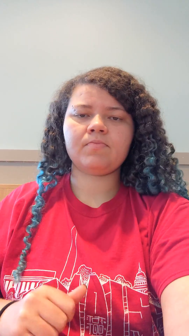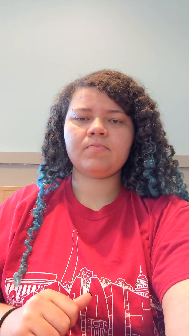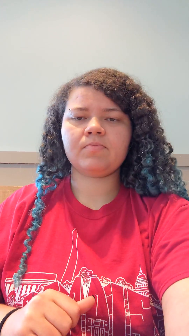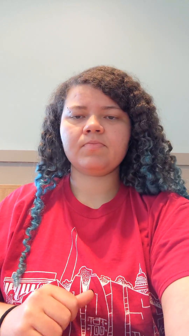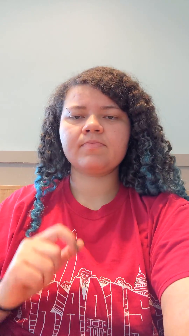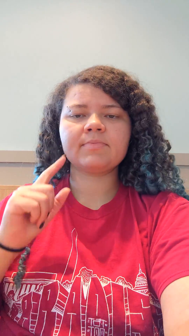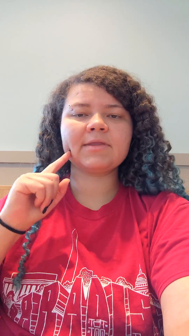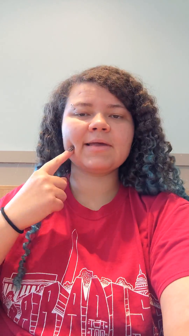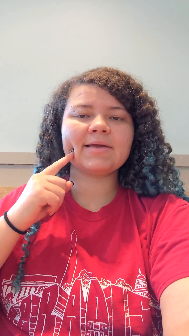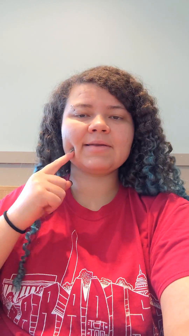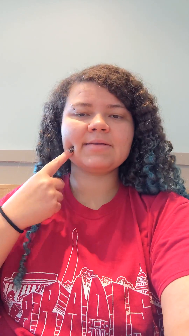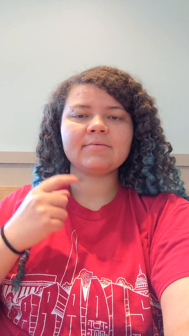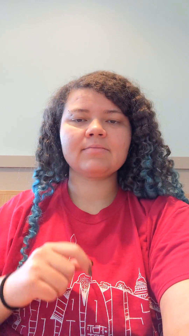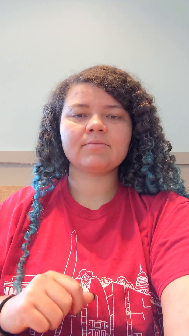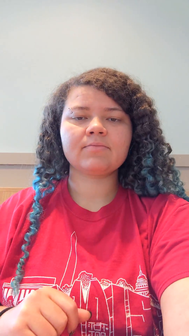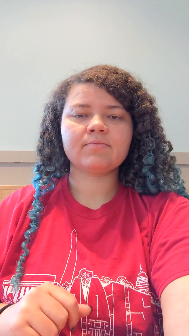candy